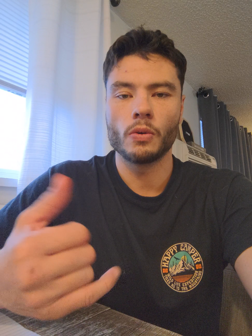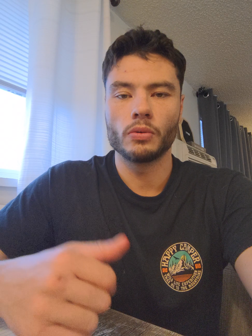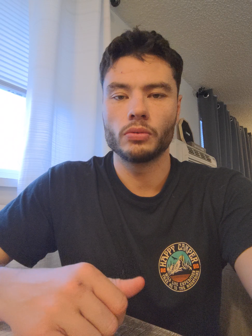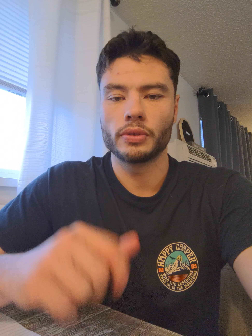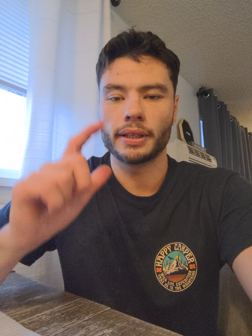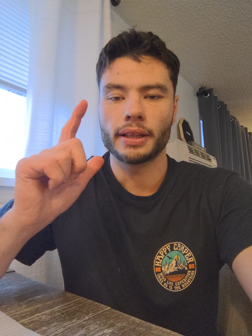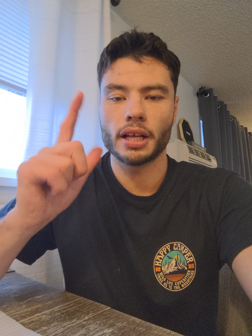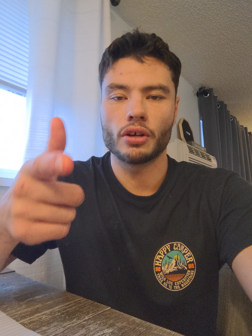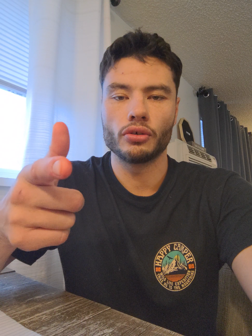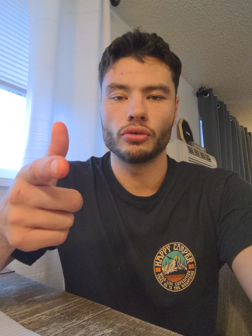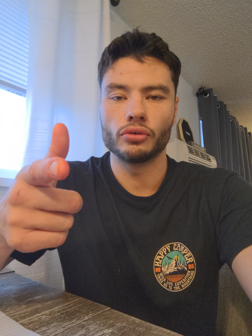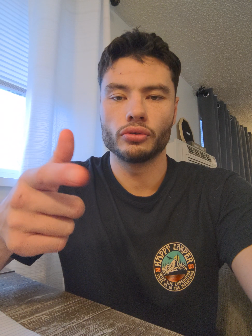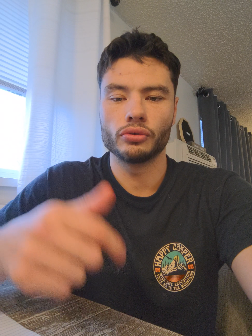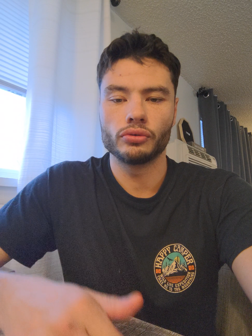later